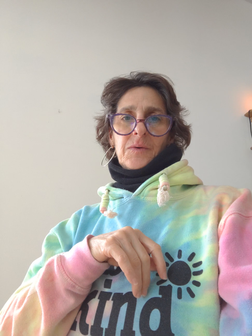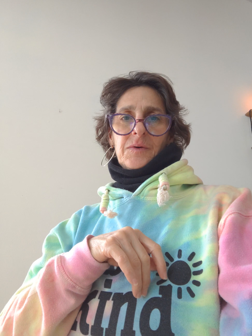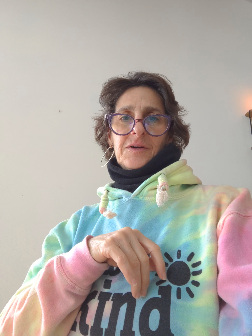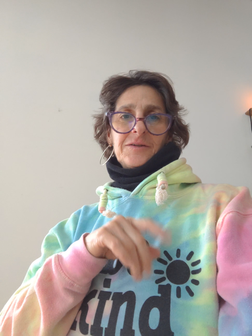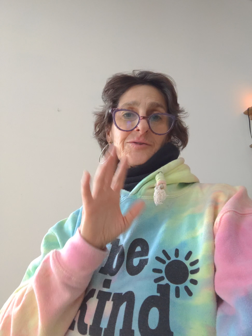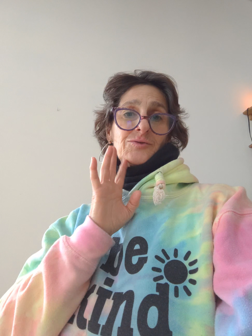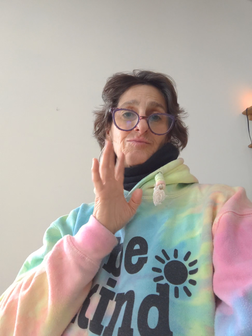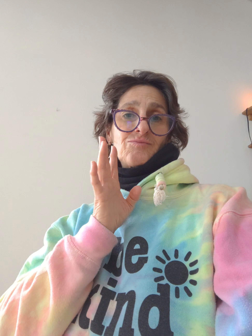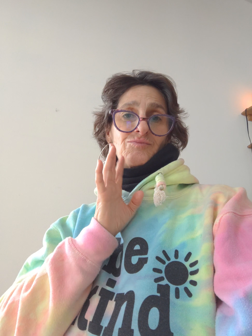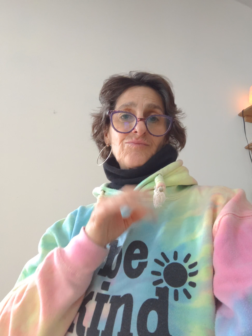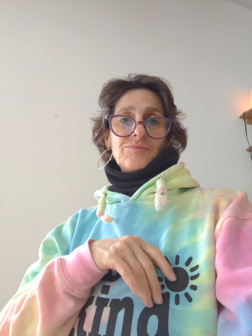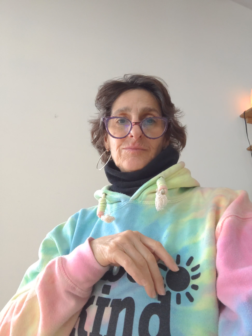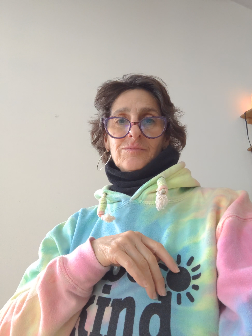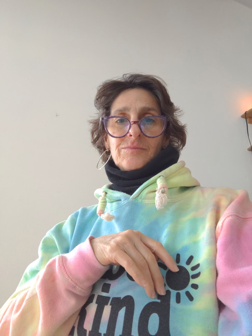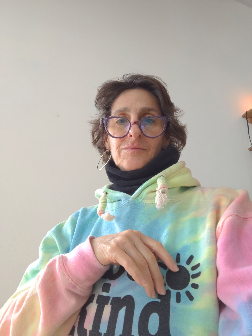talk